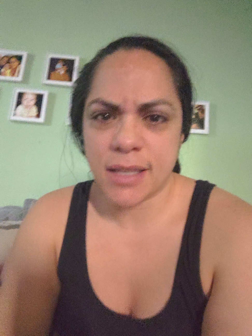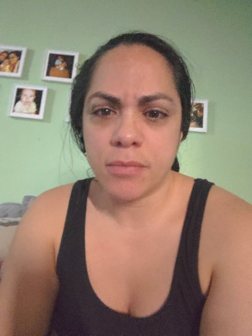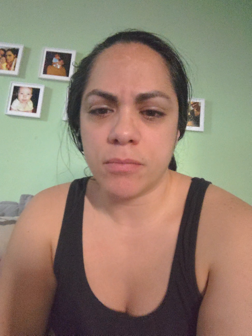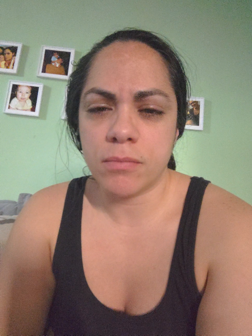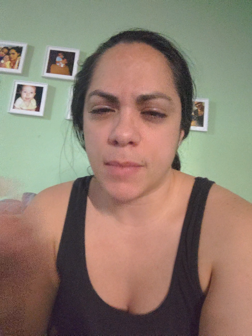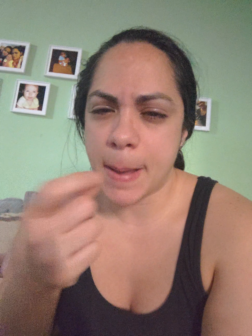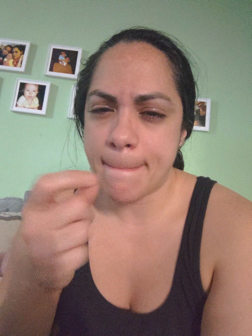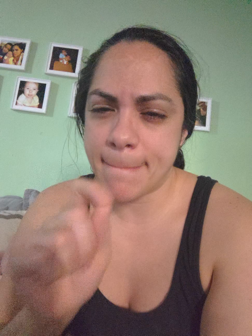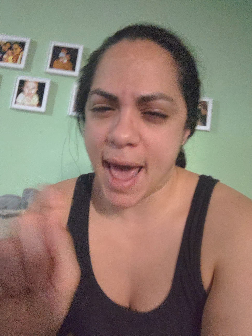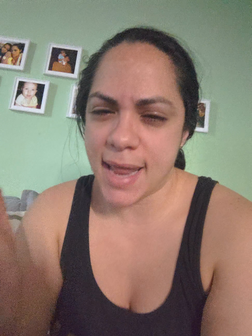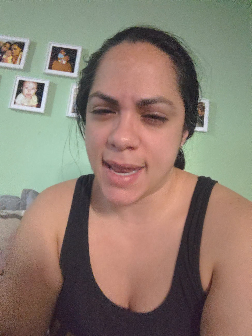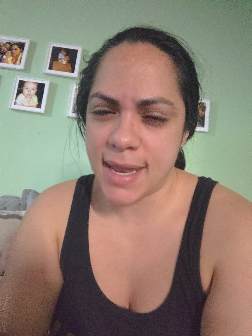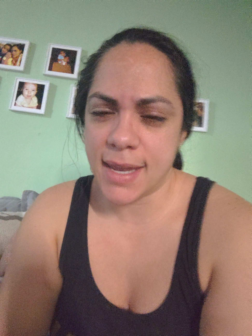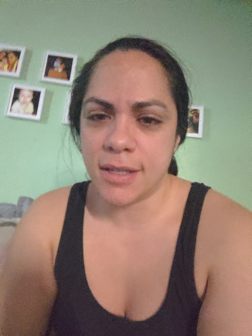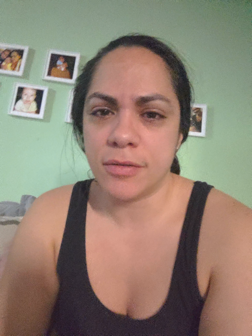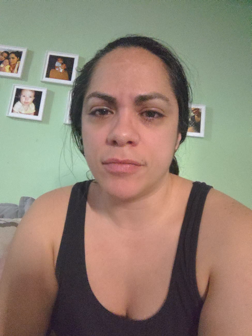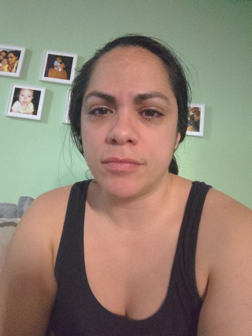pen